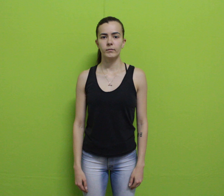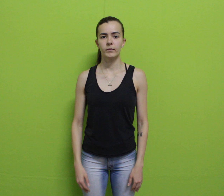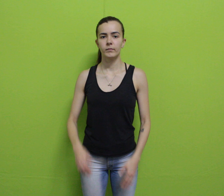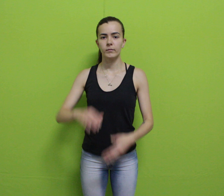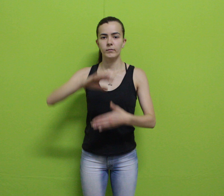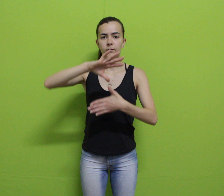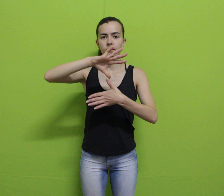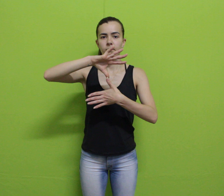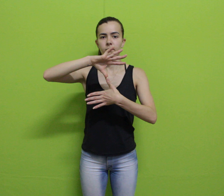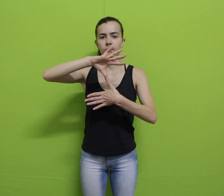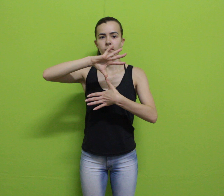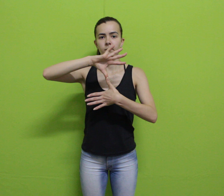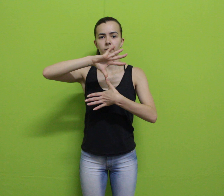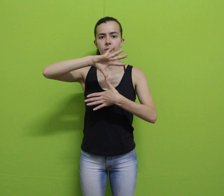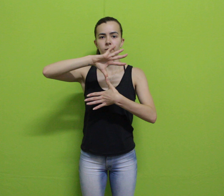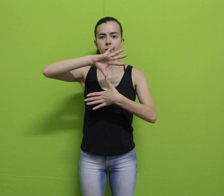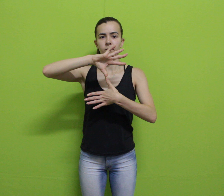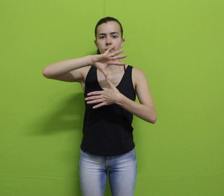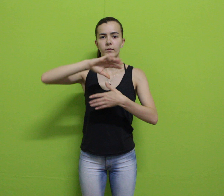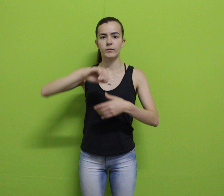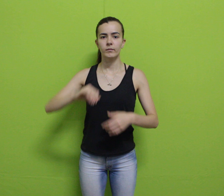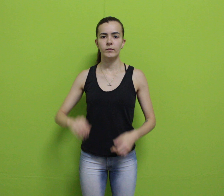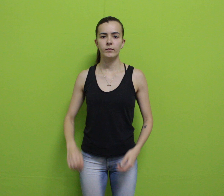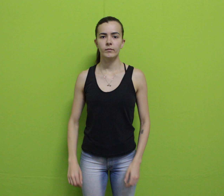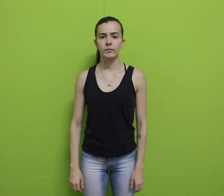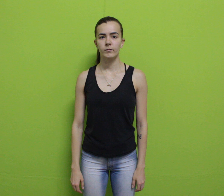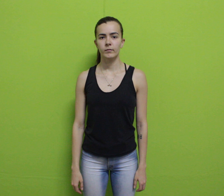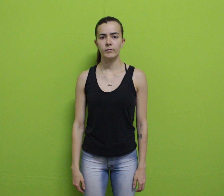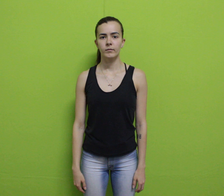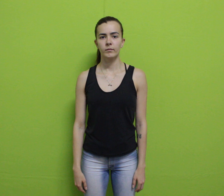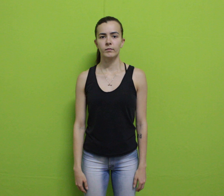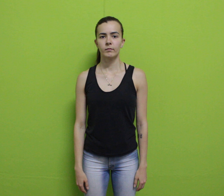América